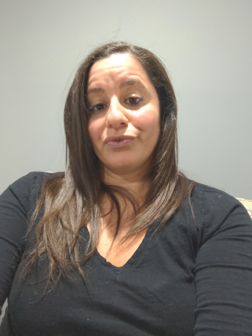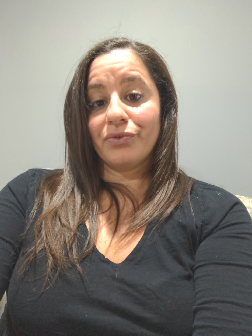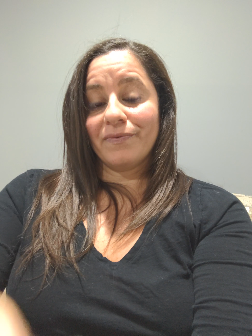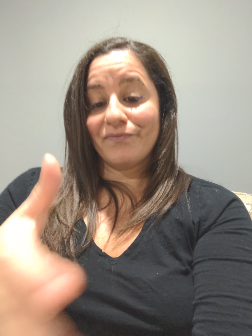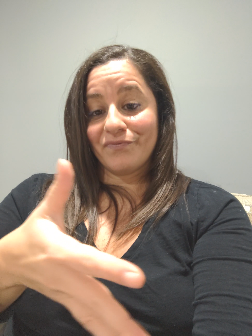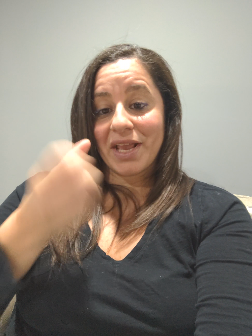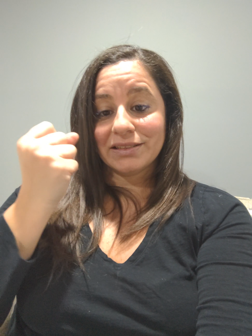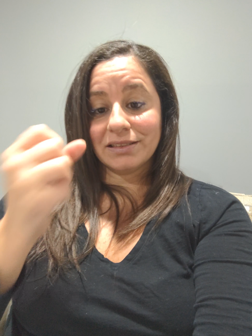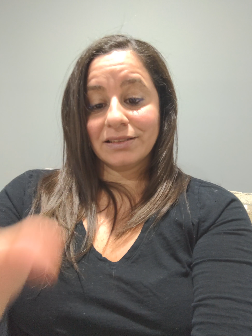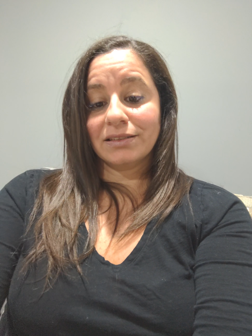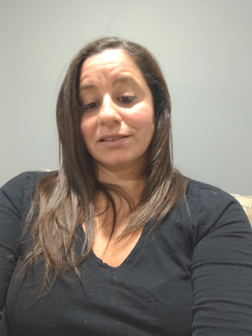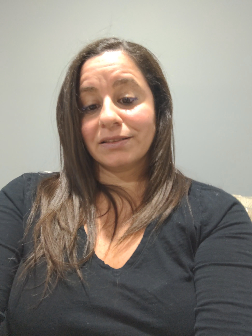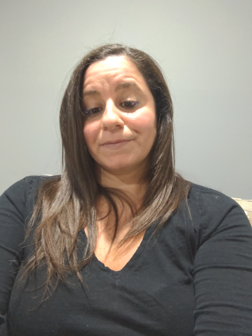fast